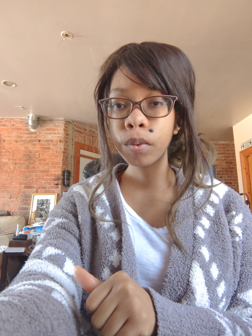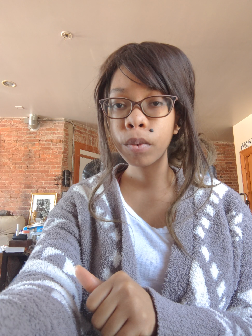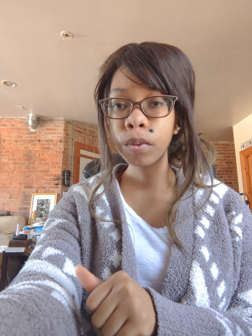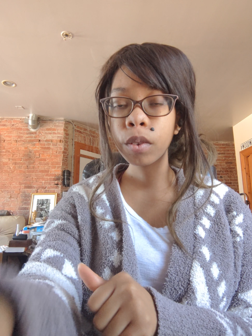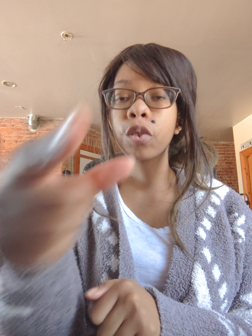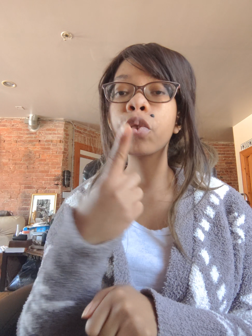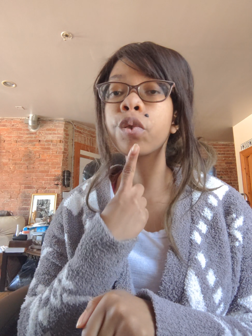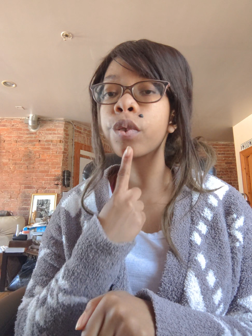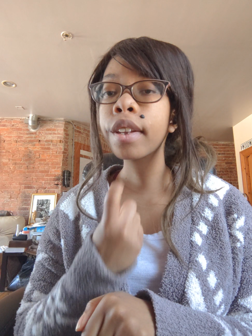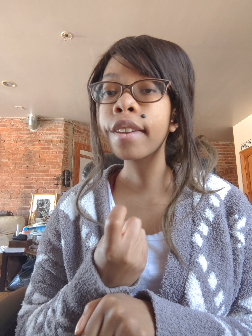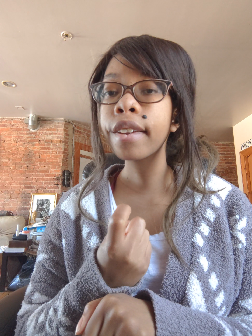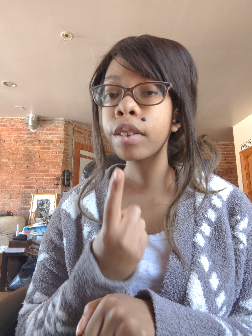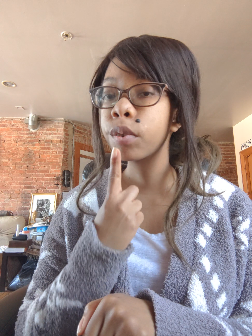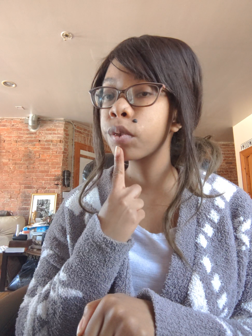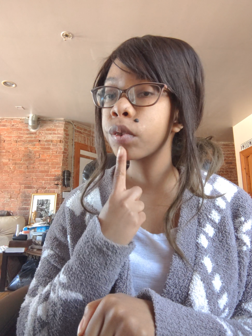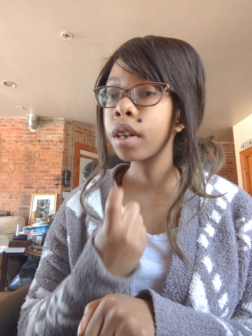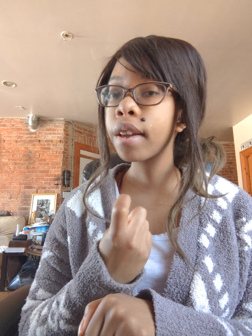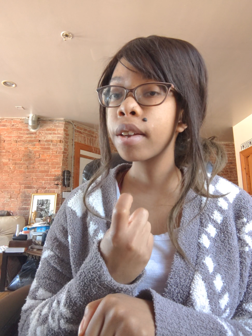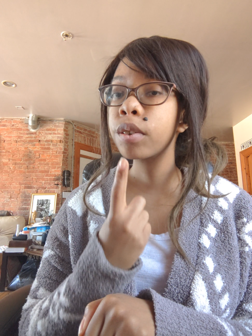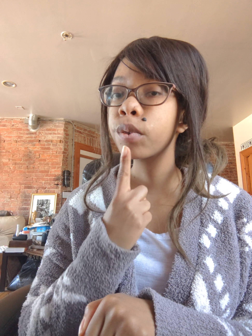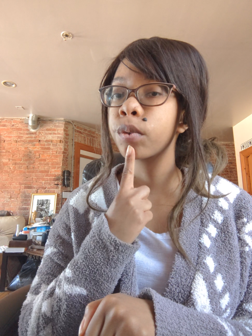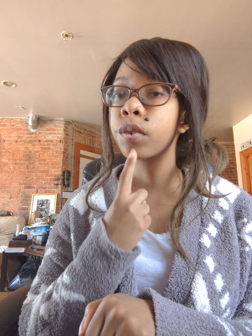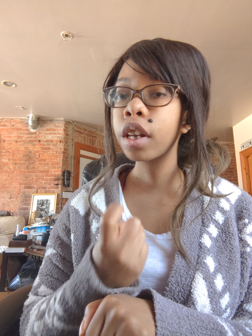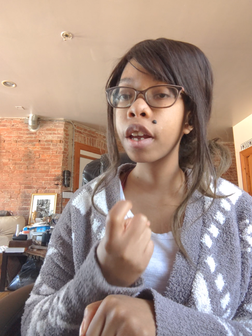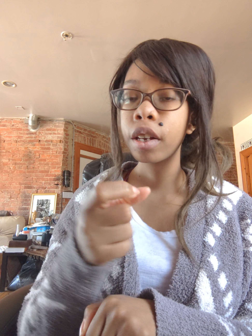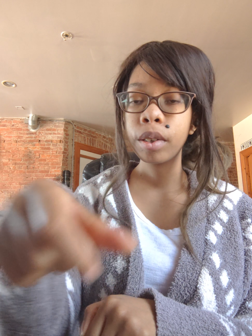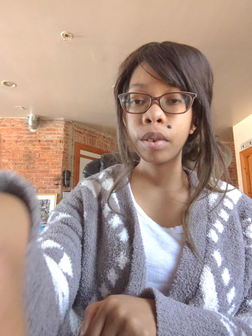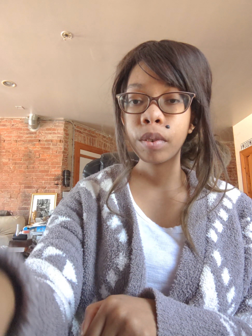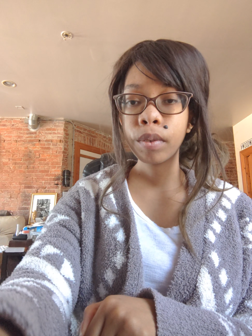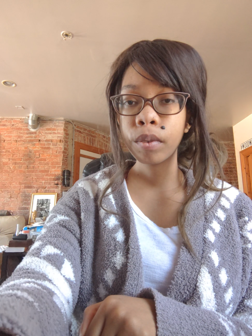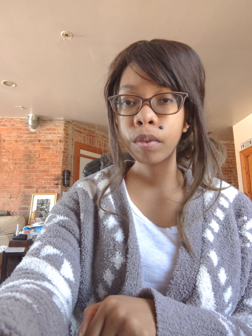red